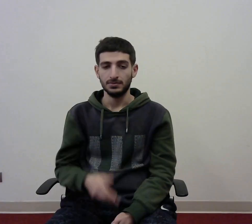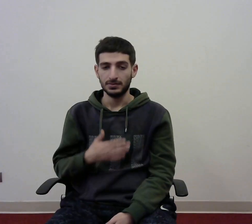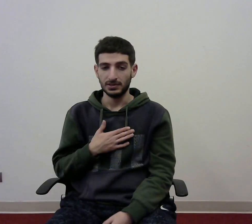mən